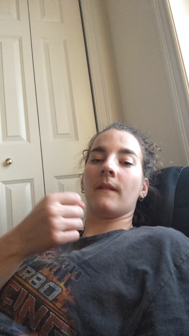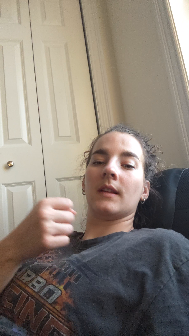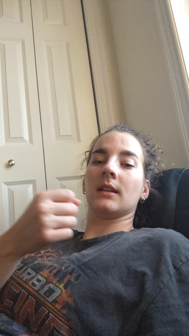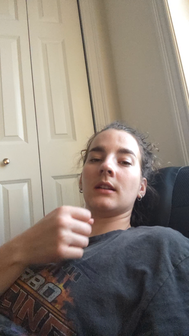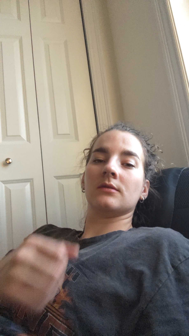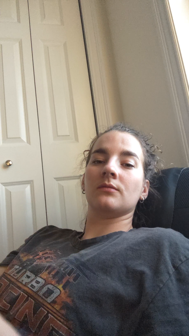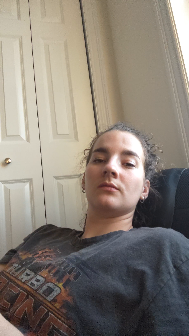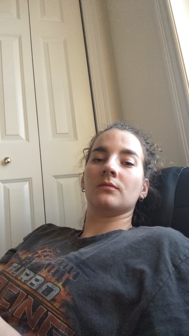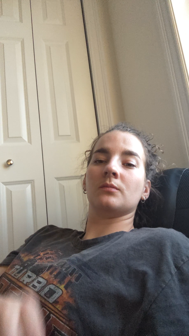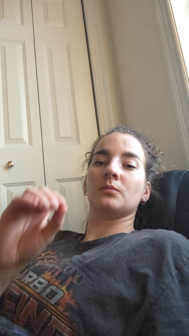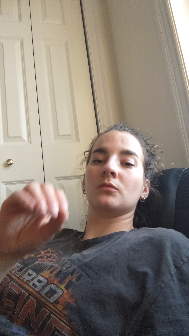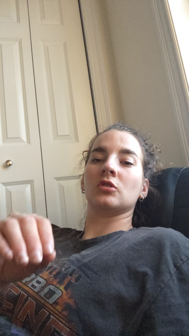put